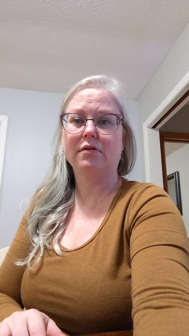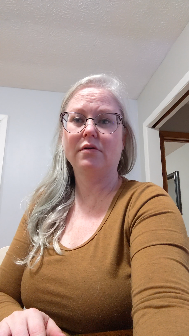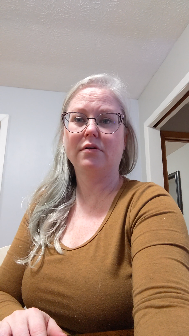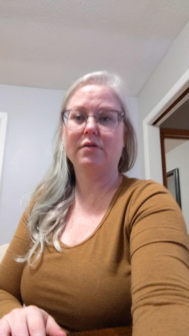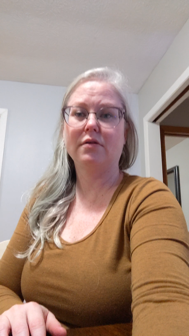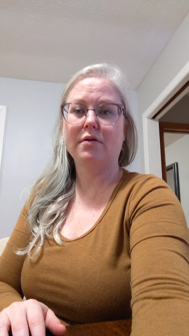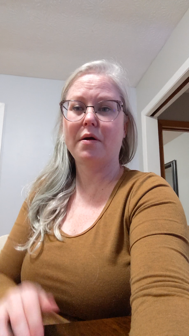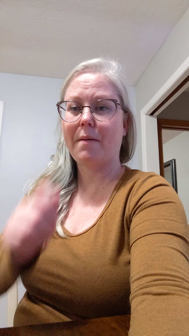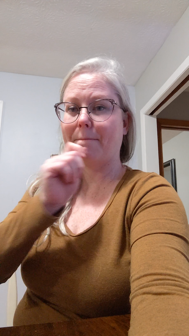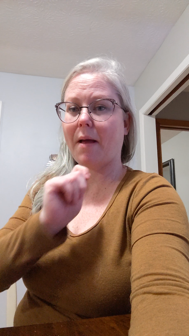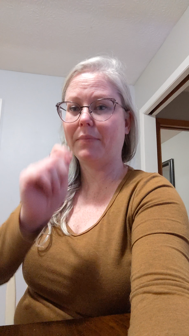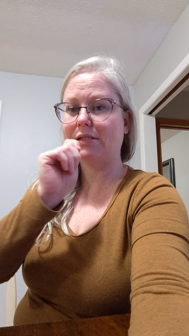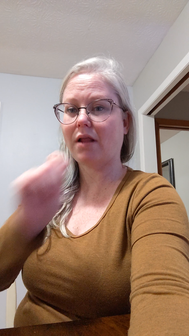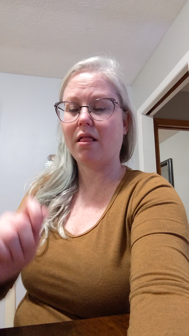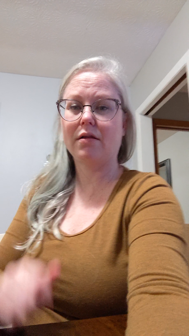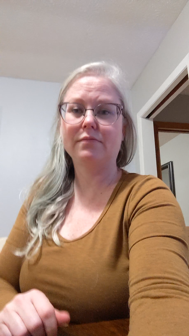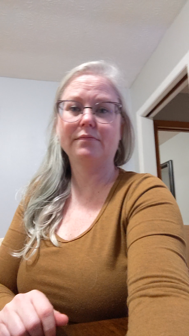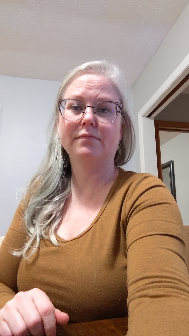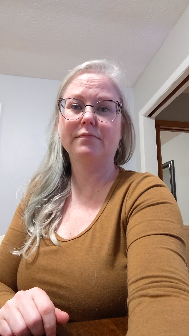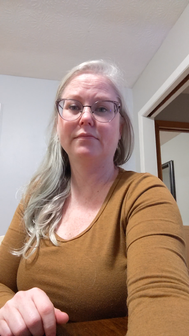popsicle